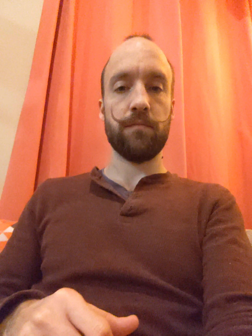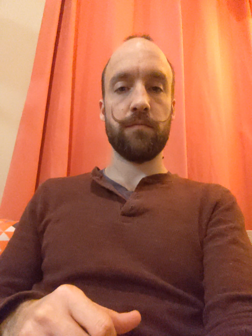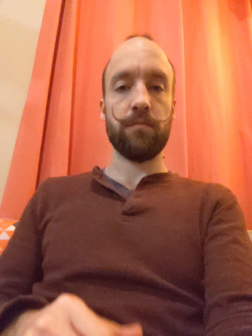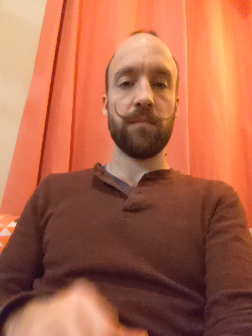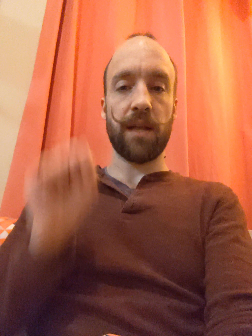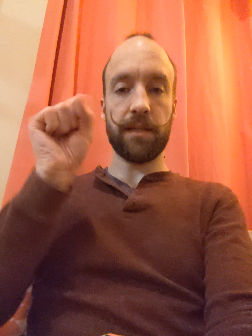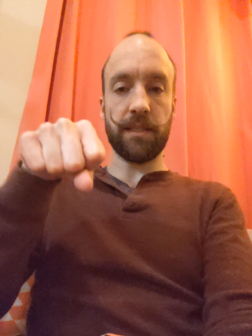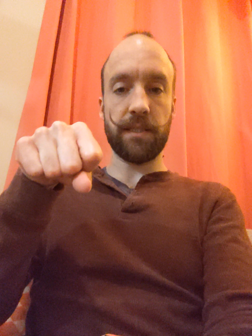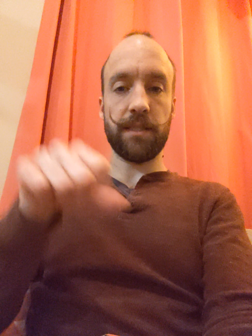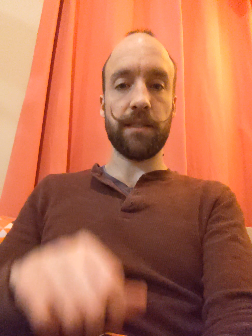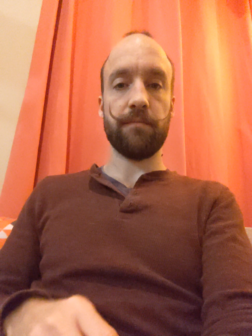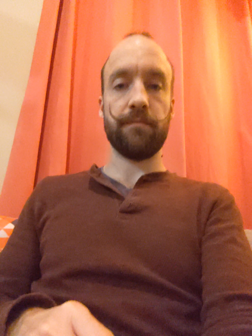yes